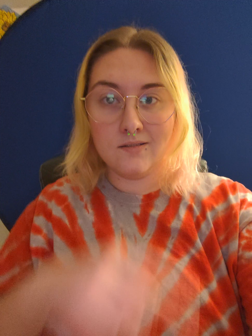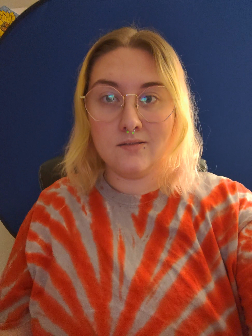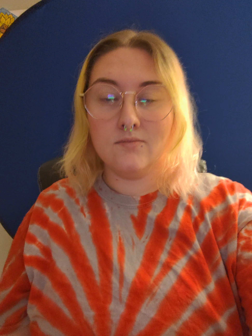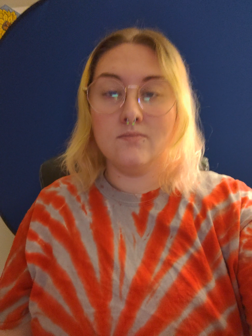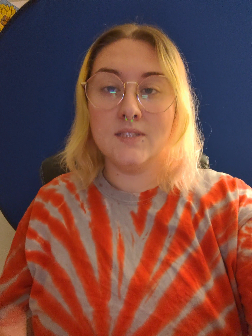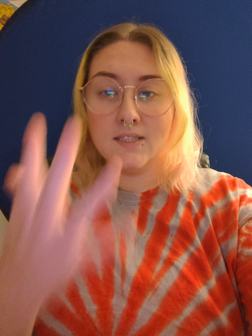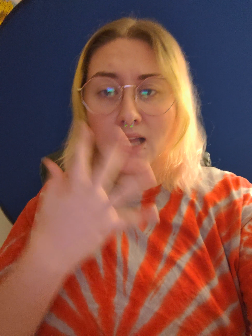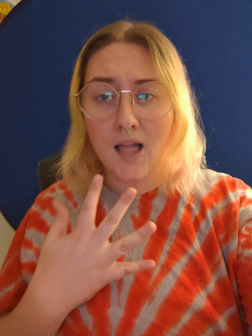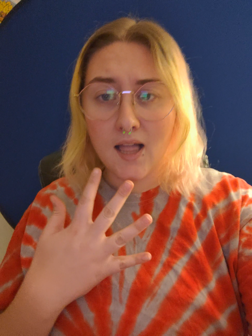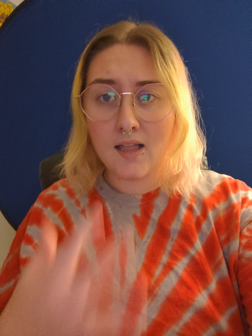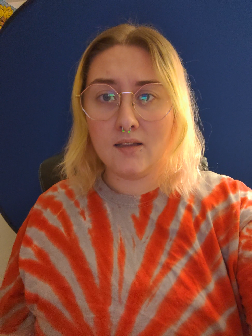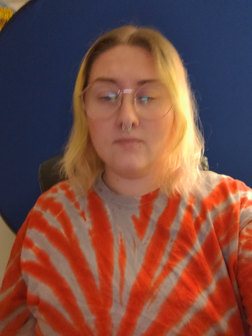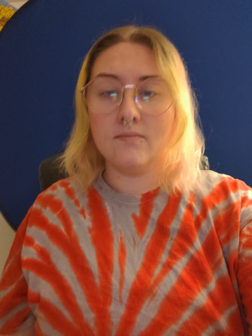sad